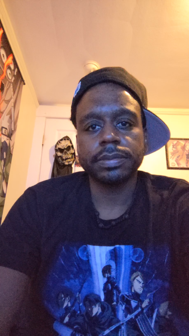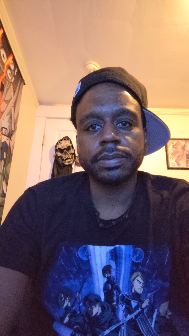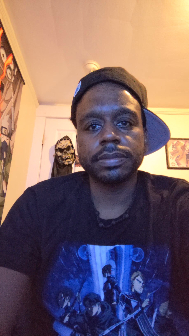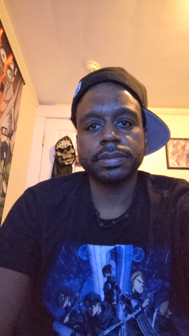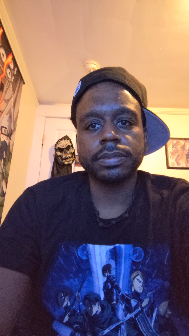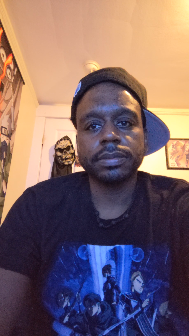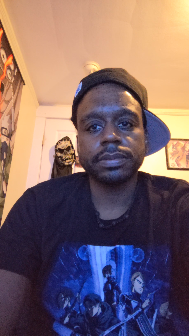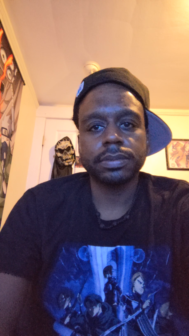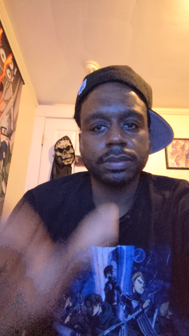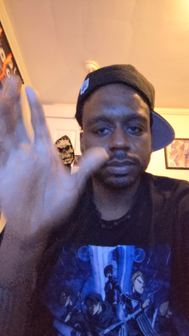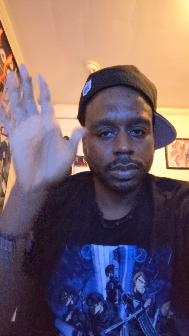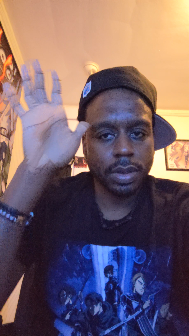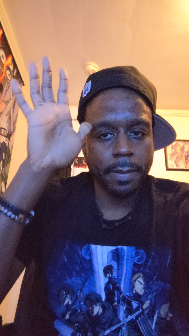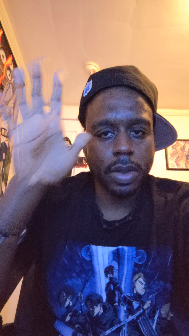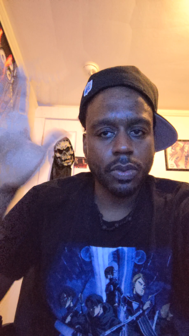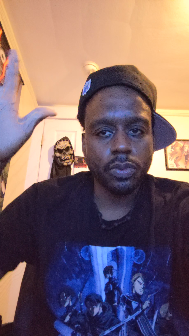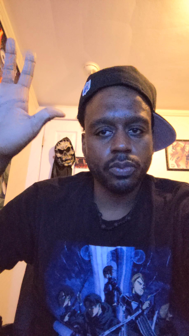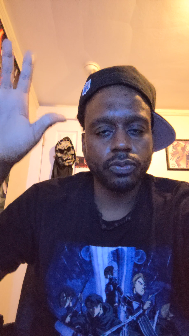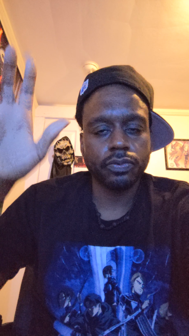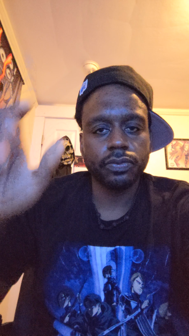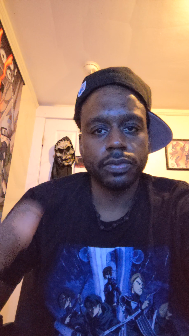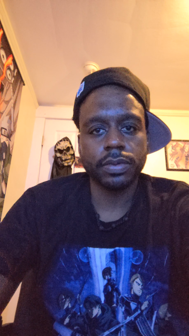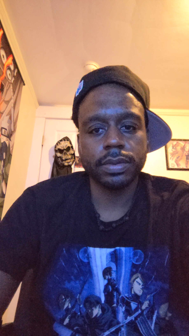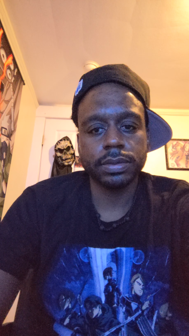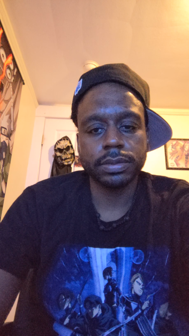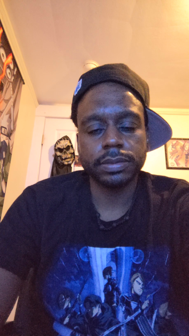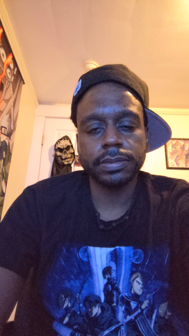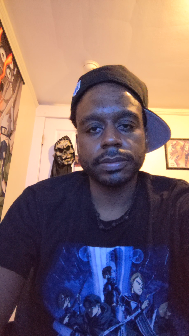moose